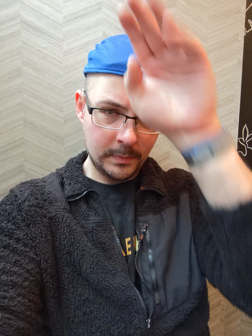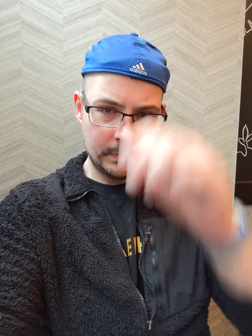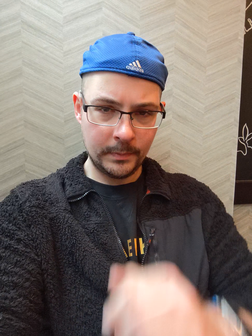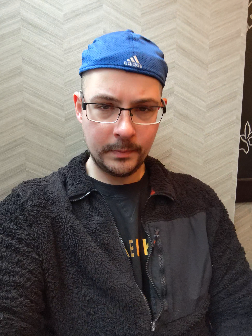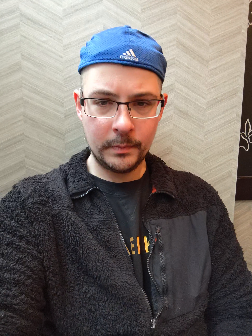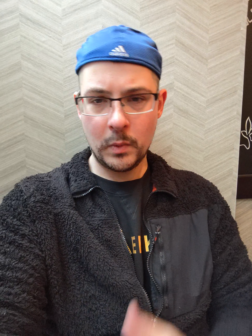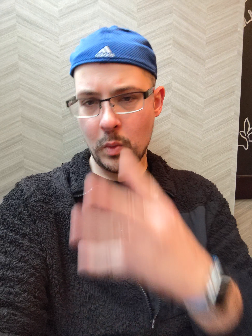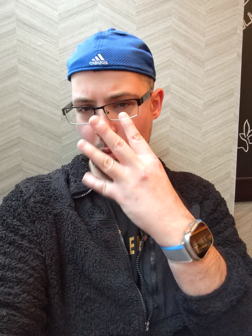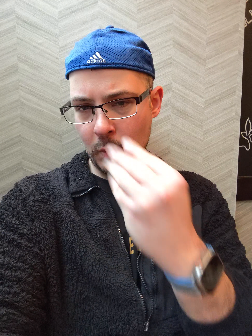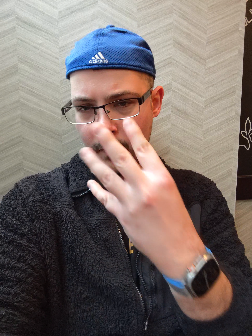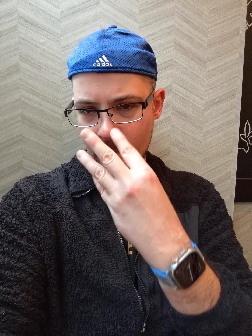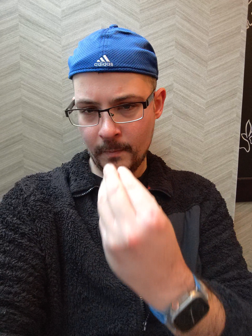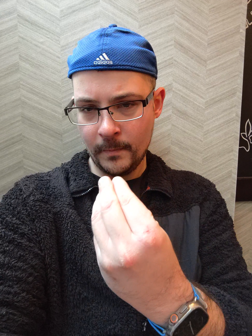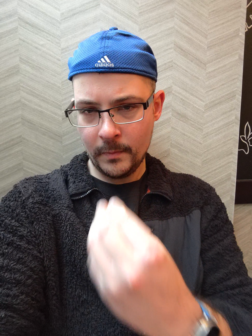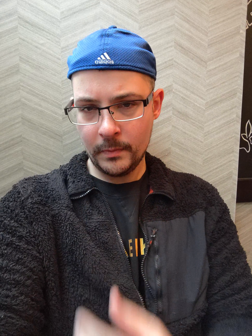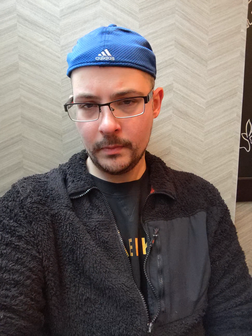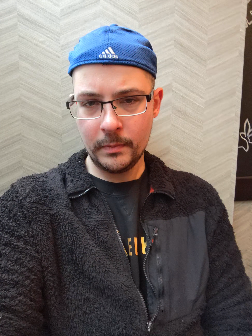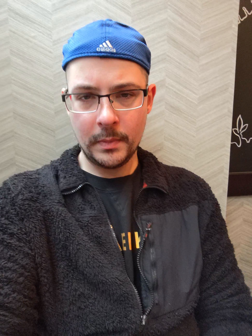wolf